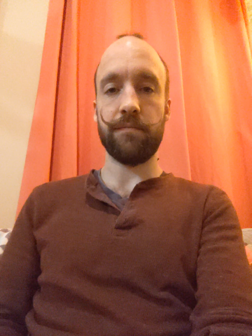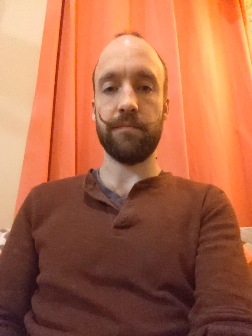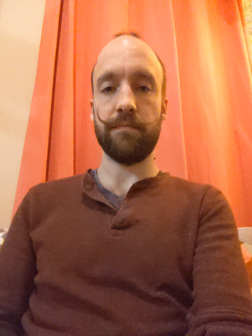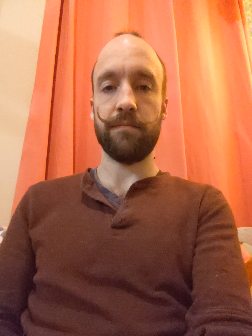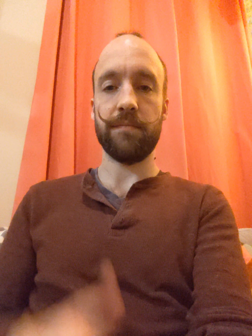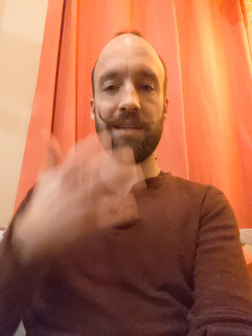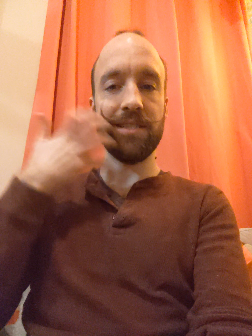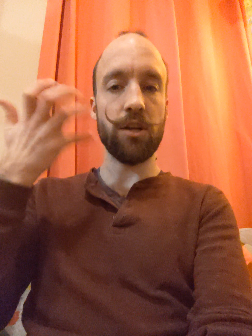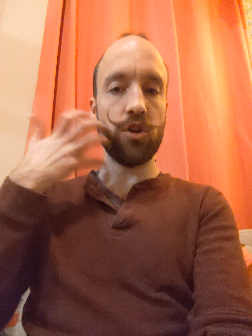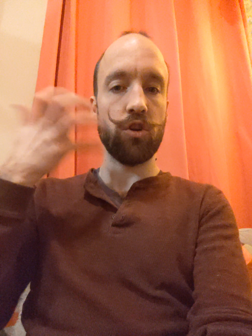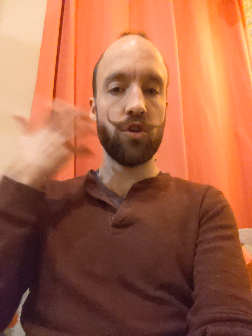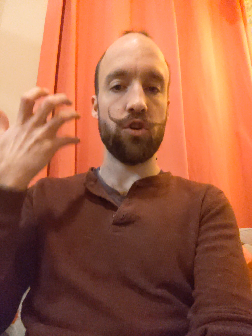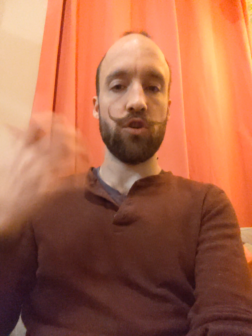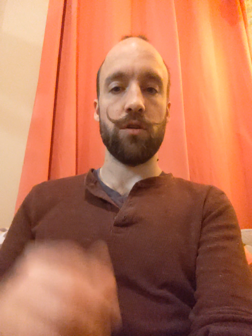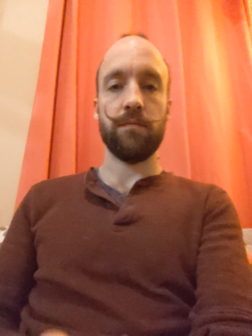tiger